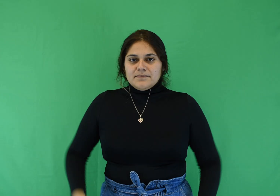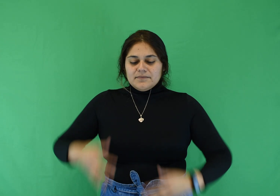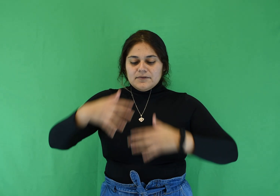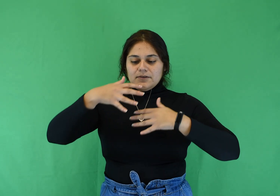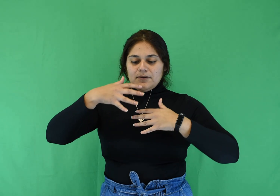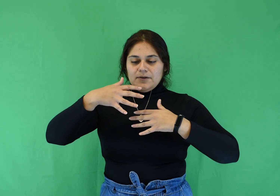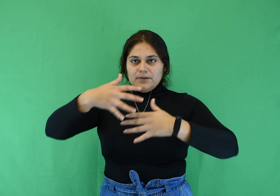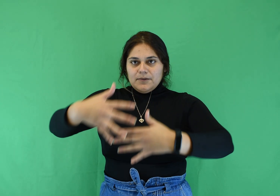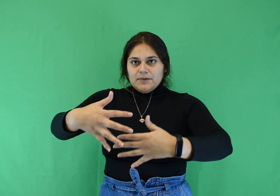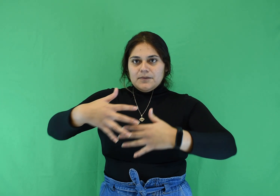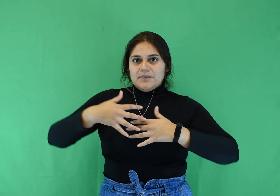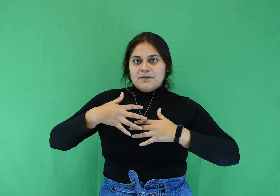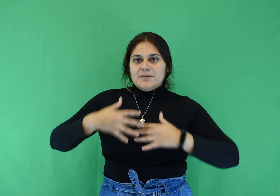respirar